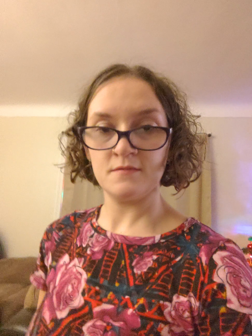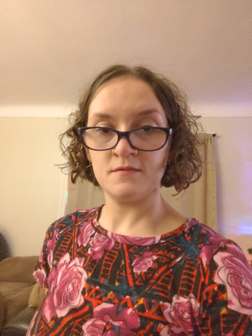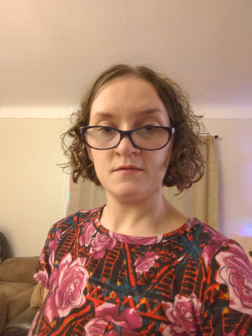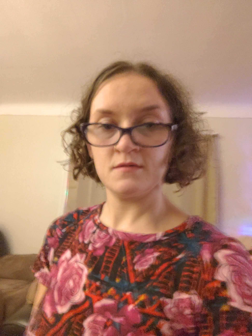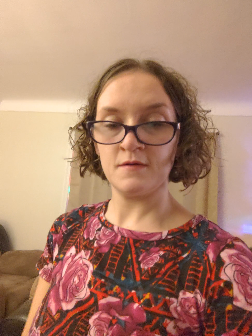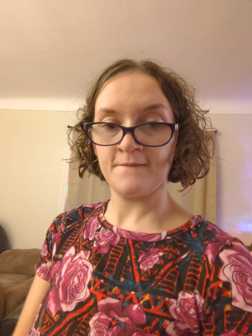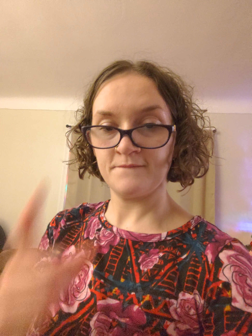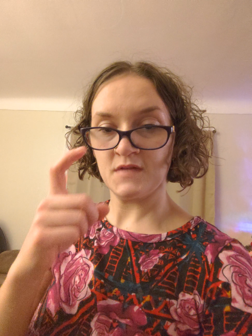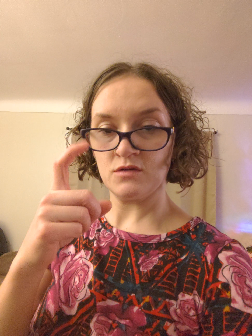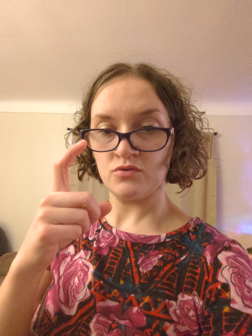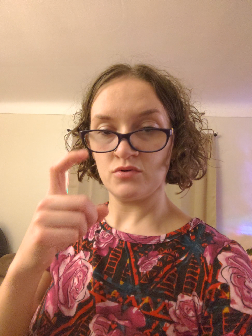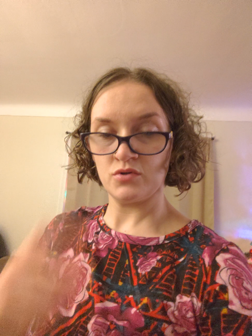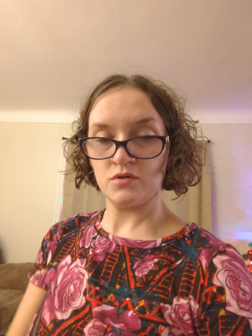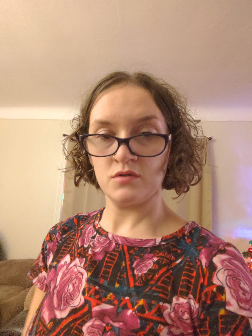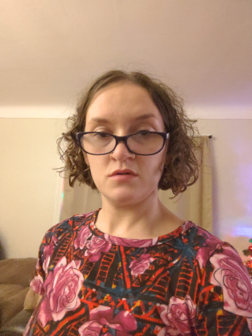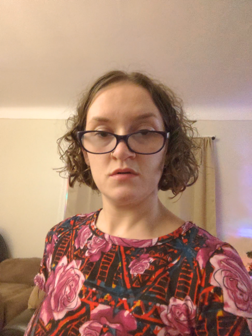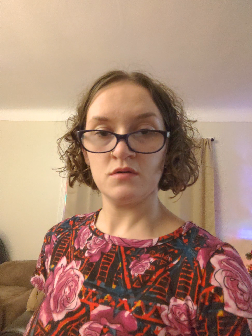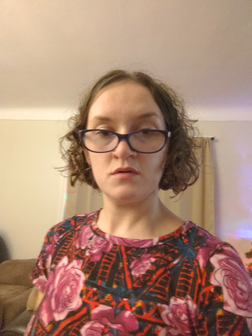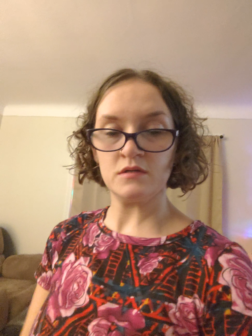finger